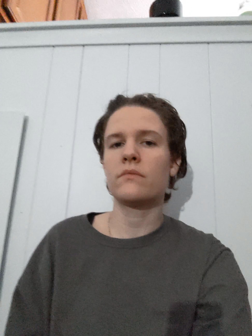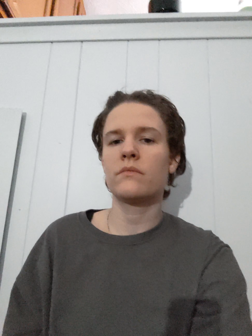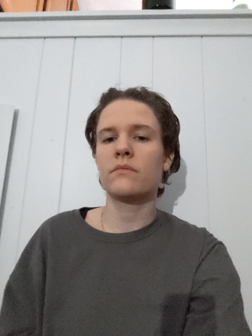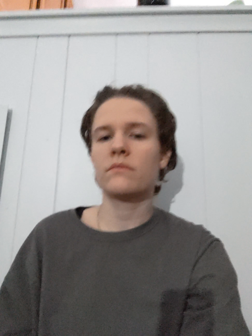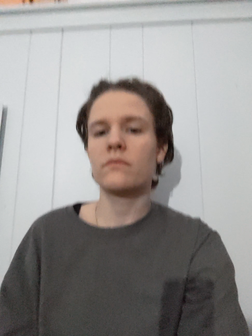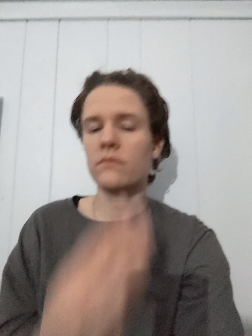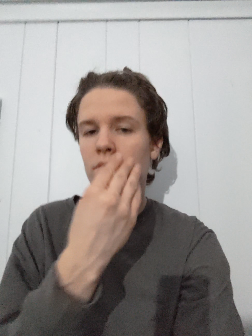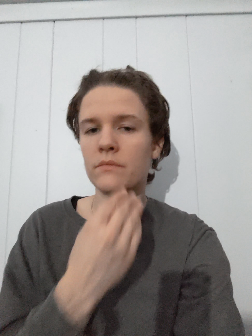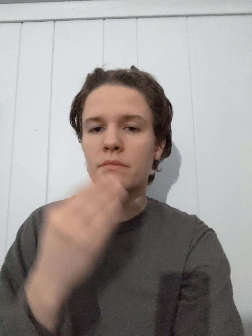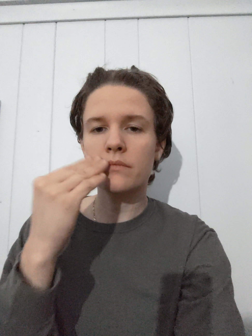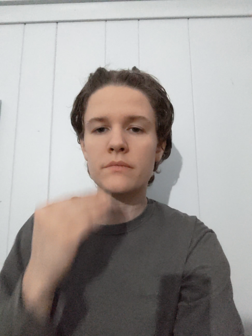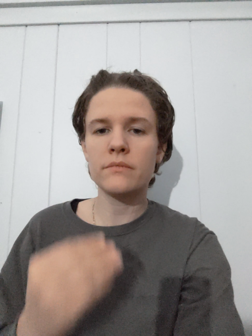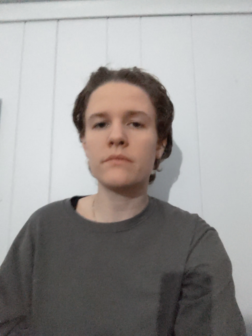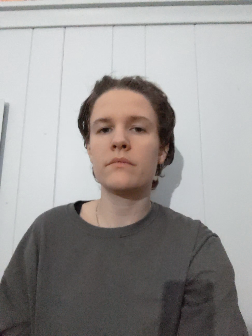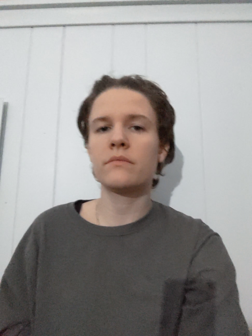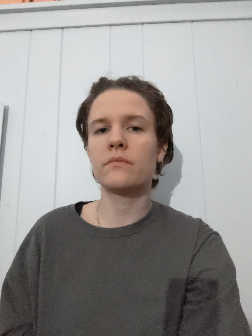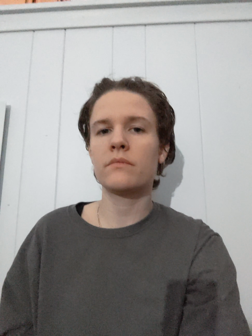napkin